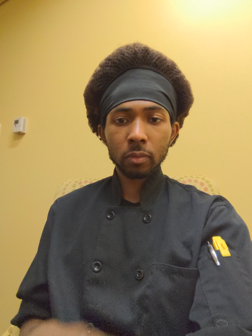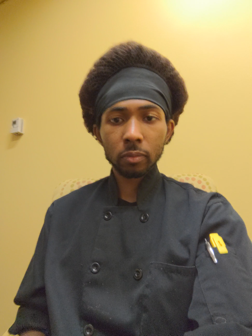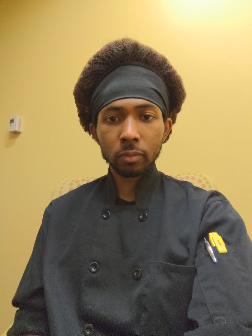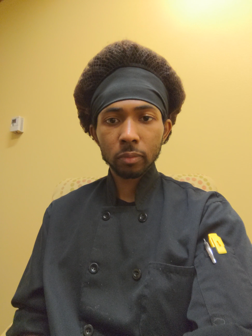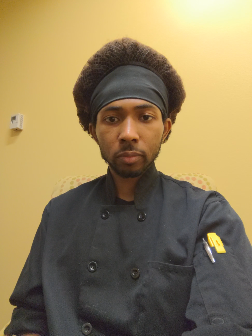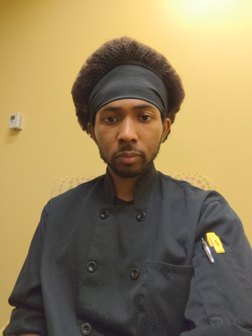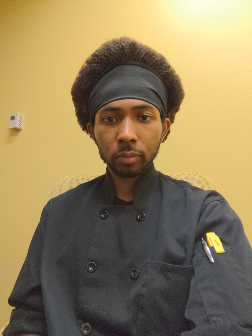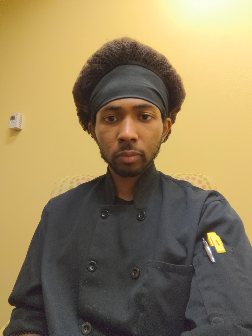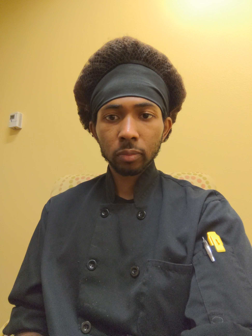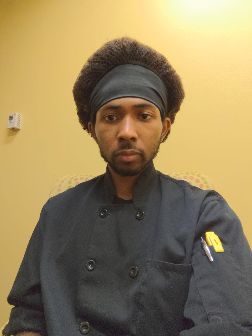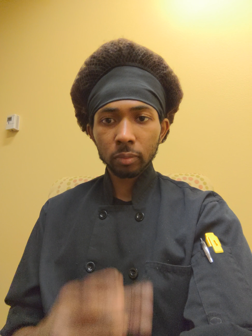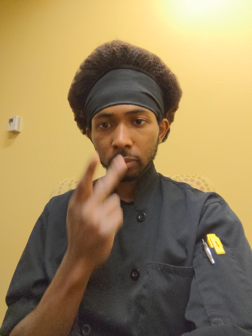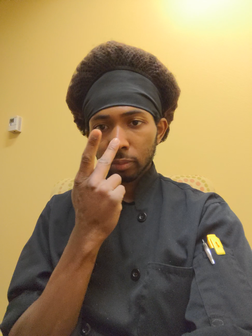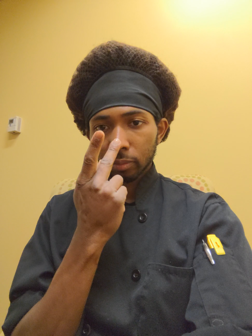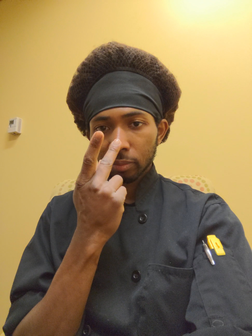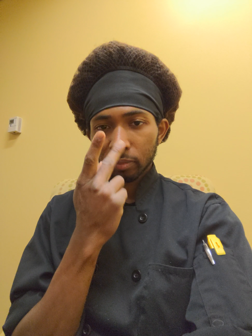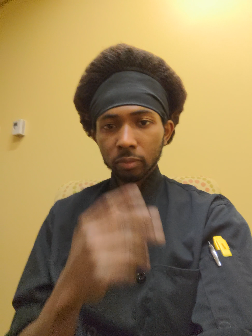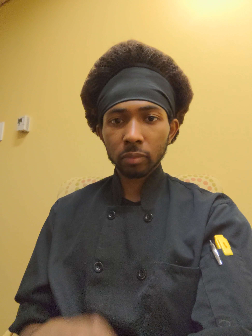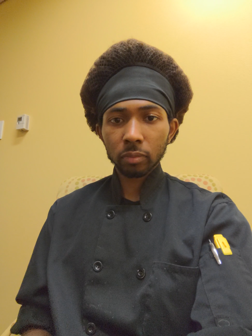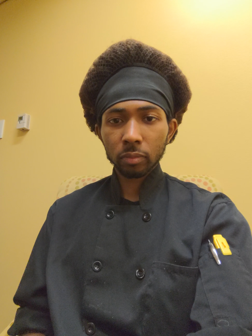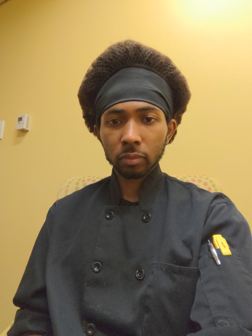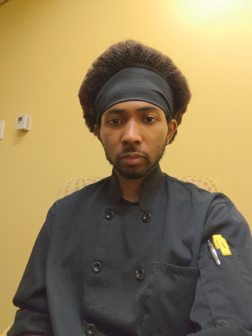penis